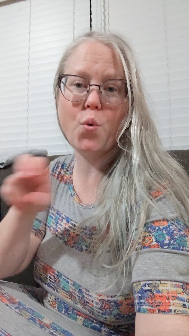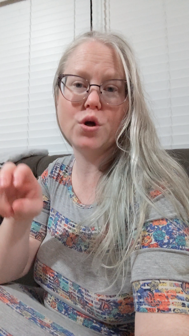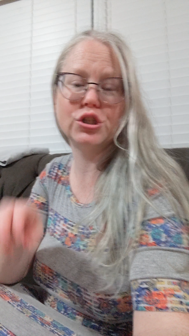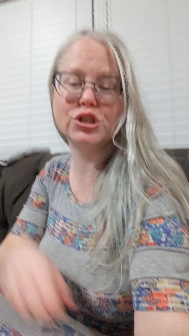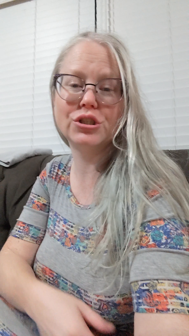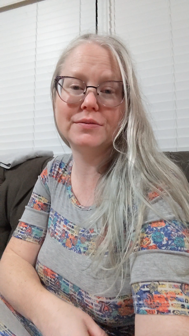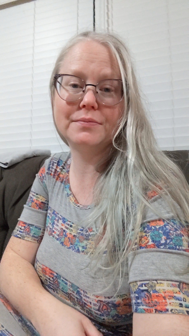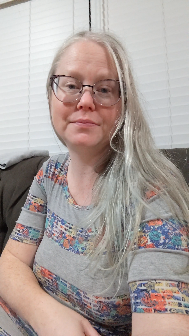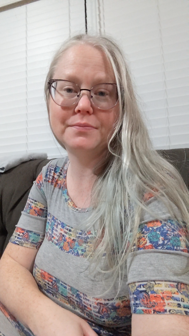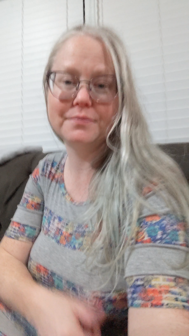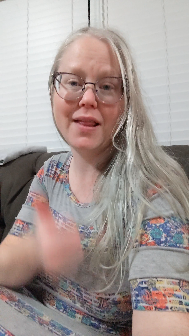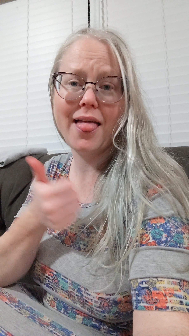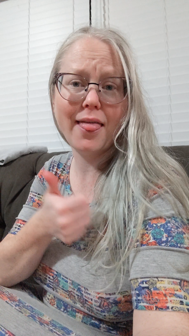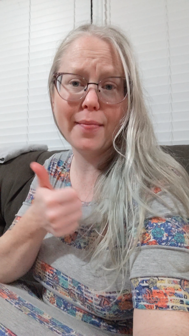help